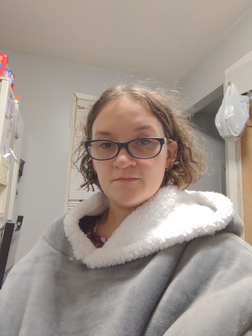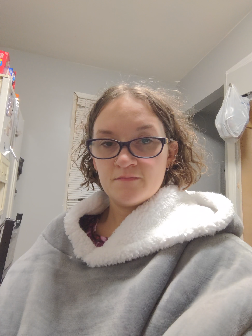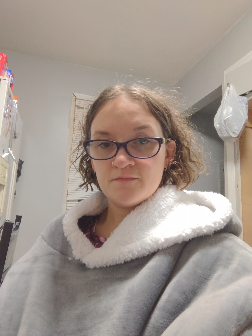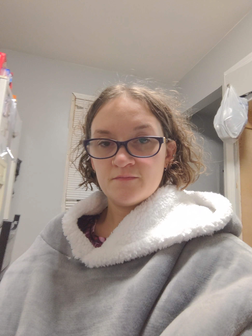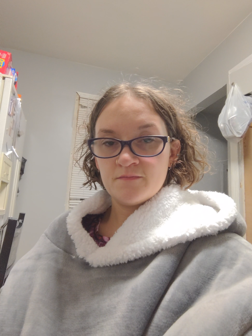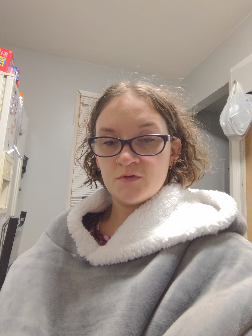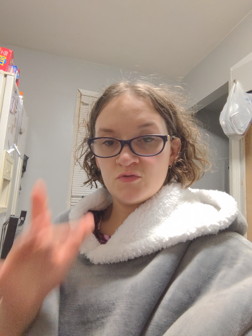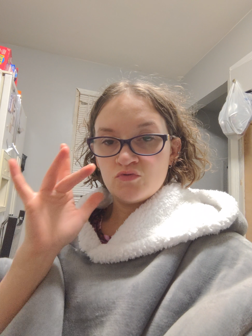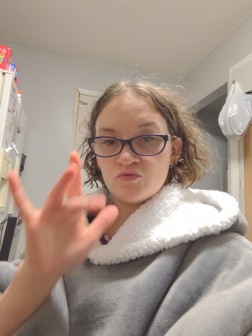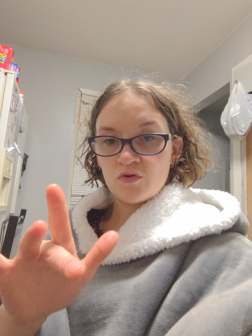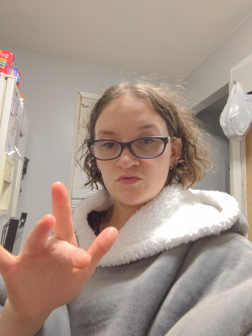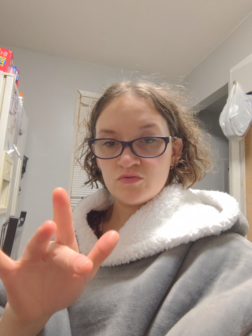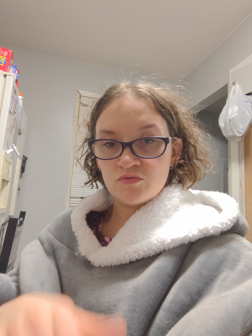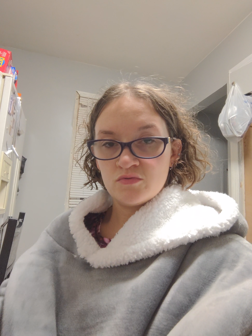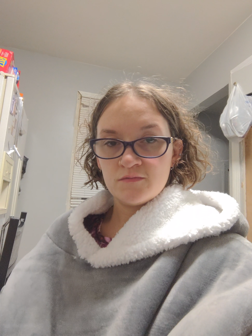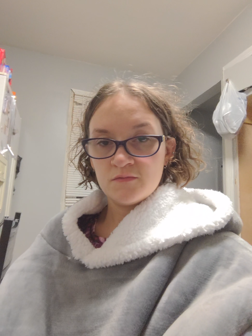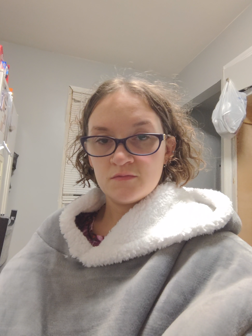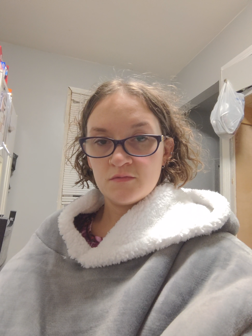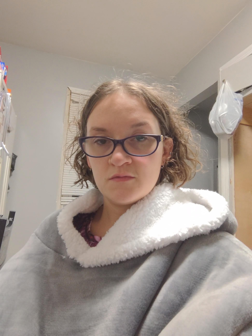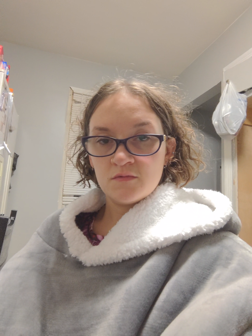touch